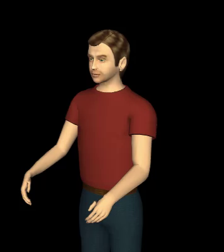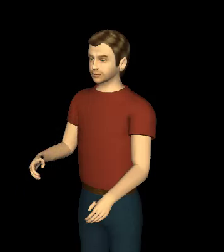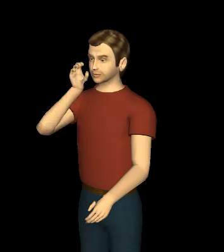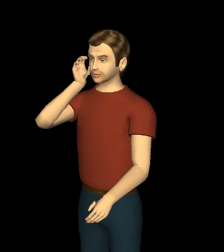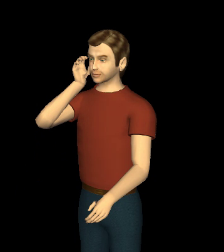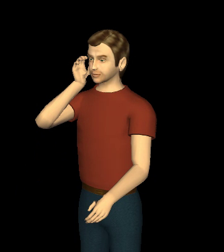يستمع